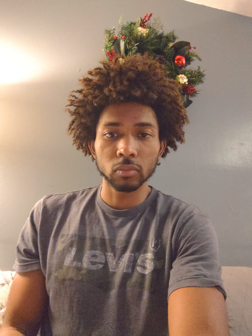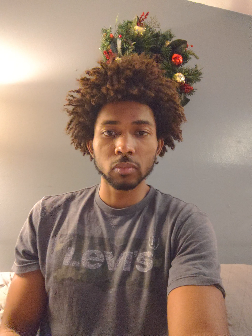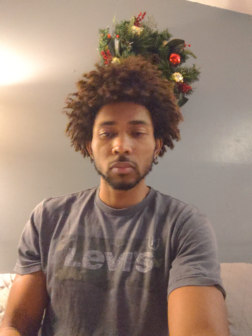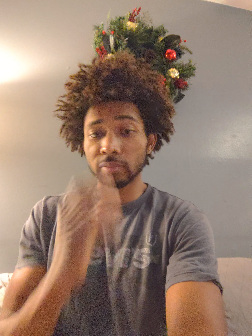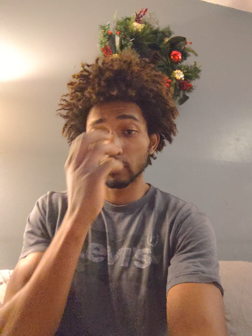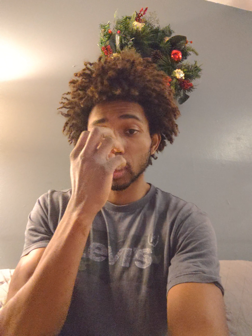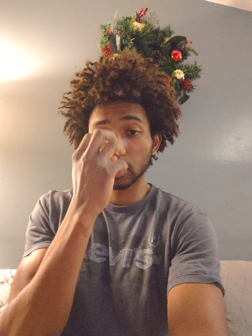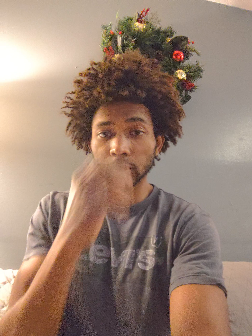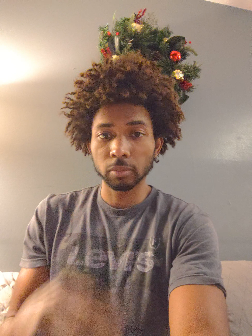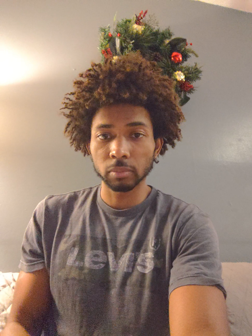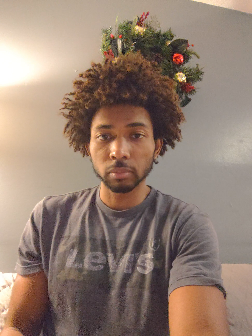clown